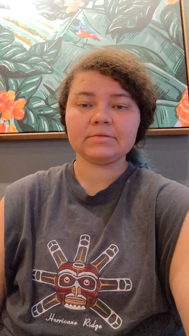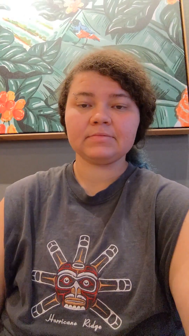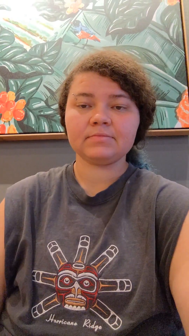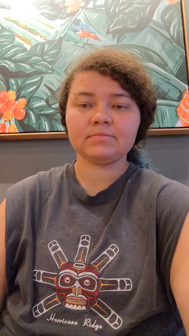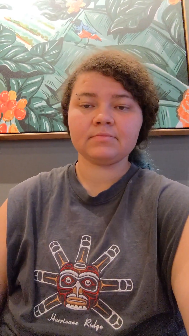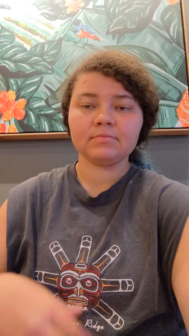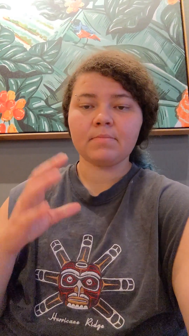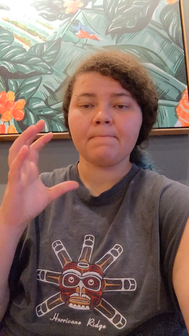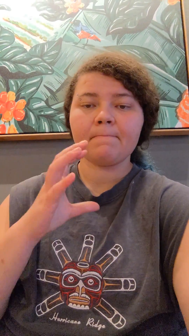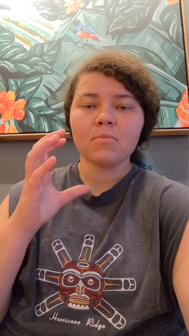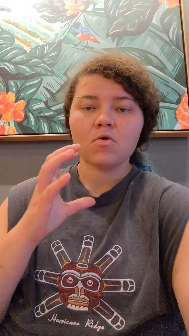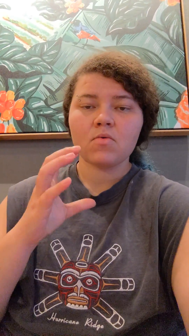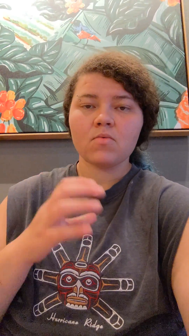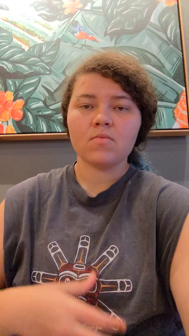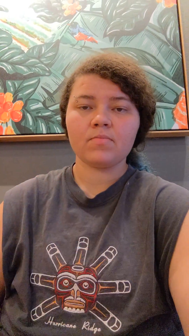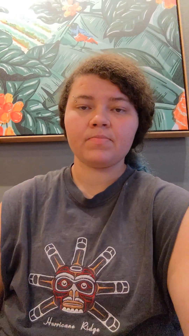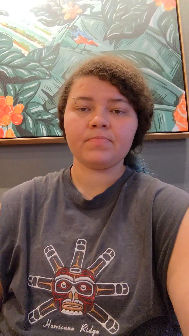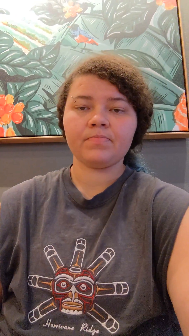ball